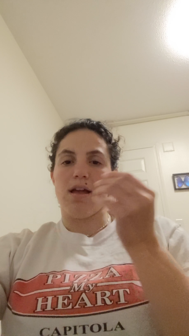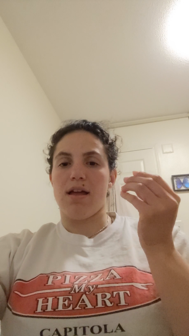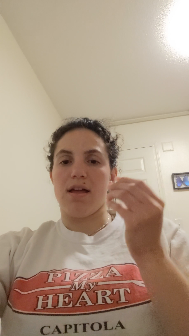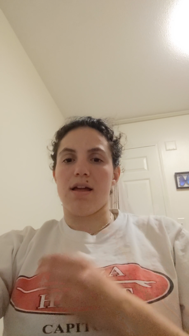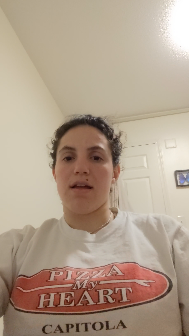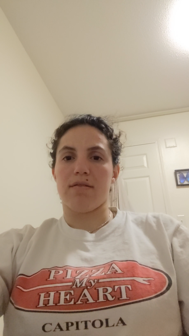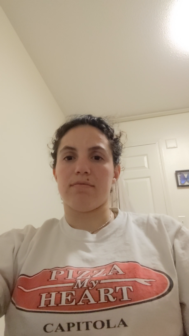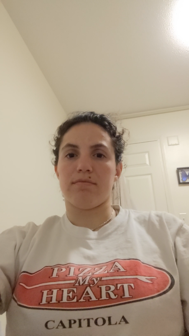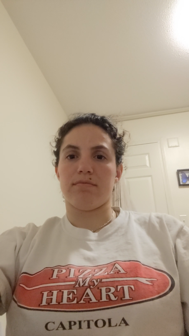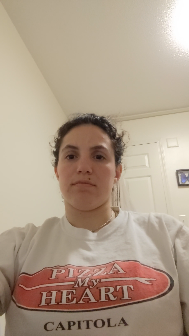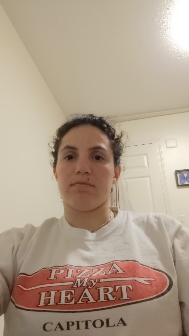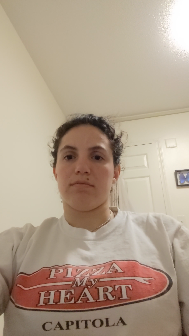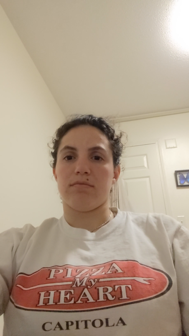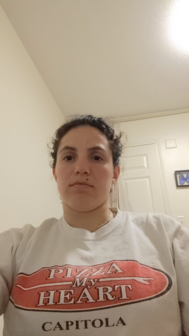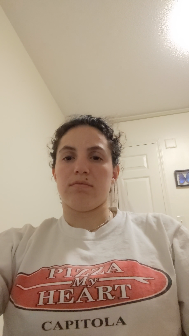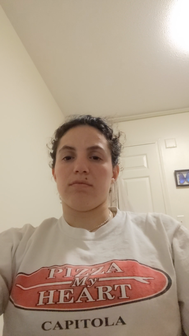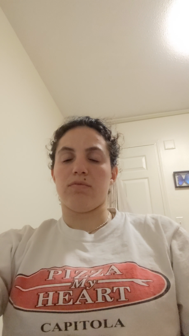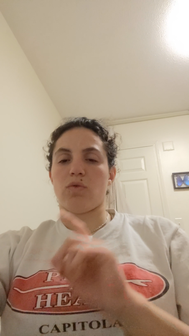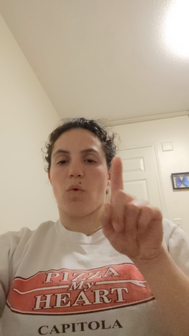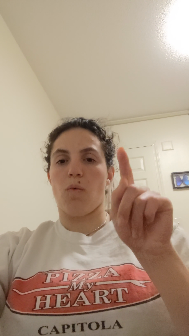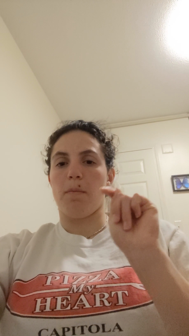go potty